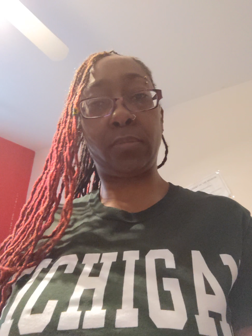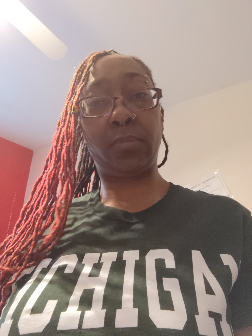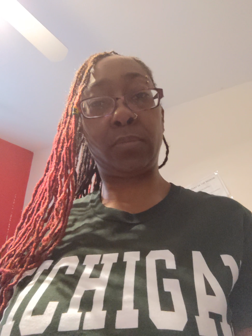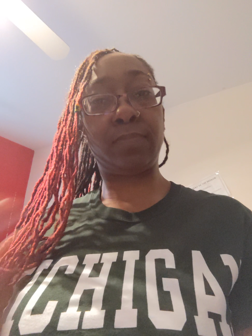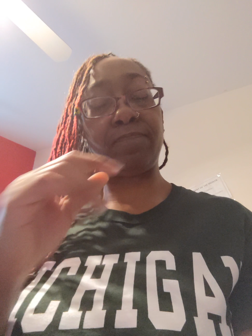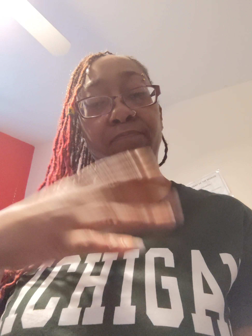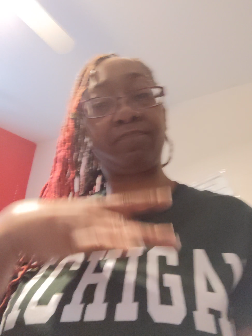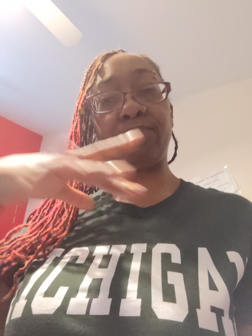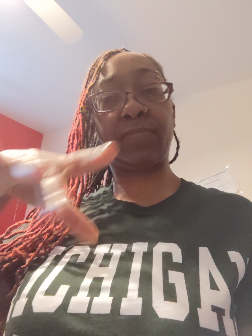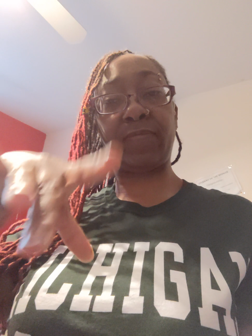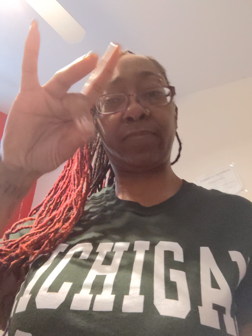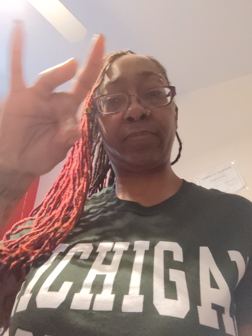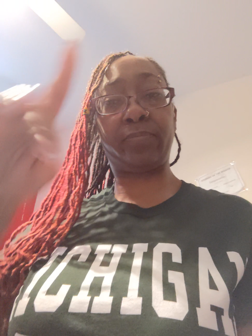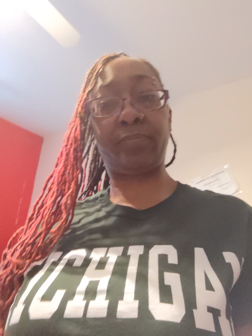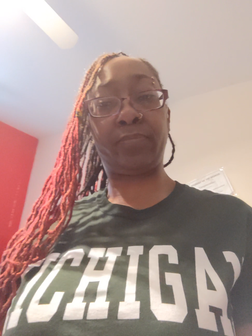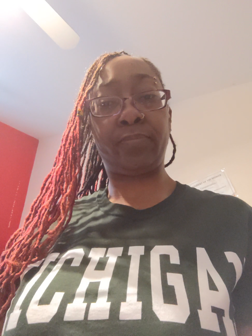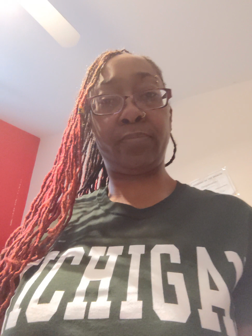find